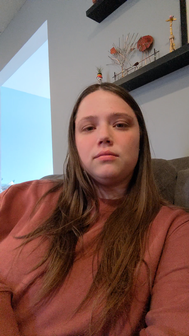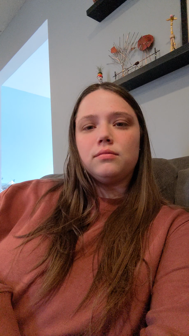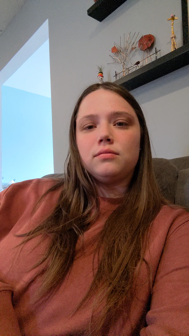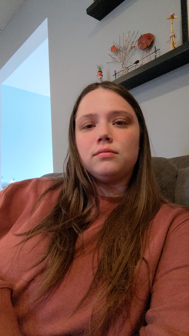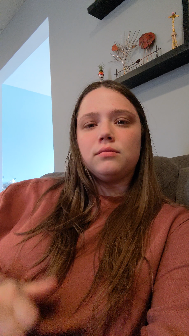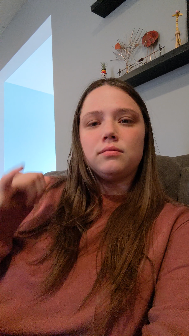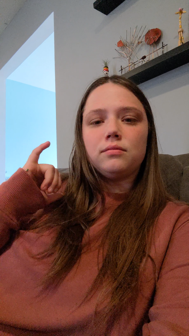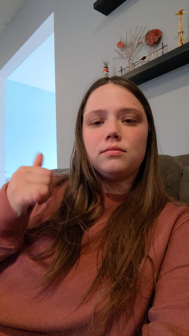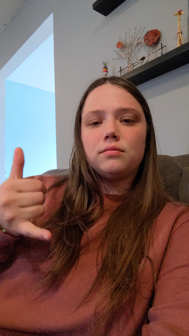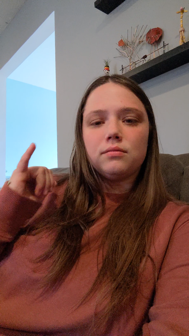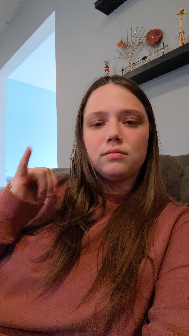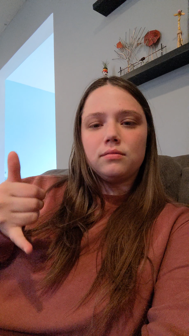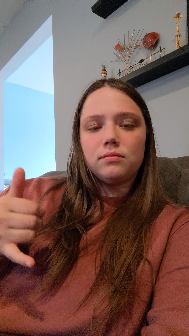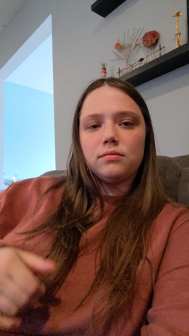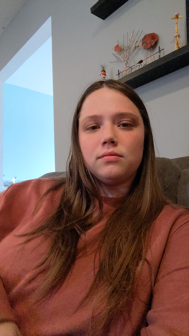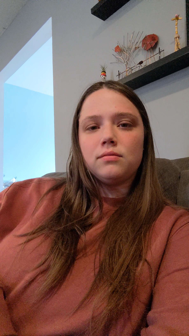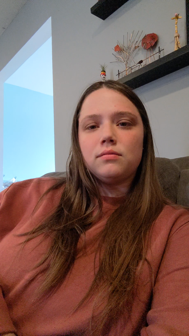rocking chair